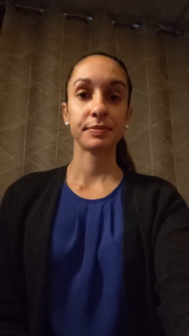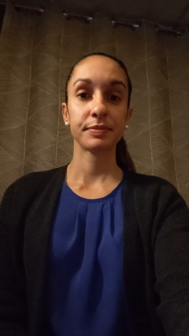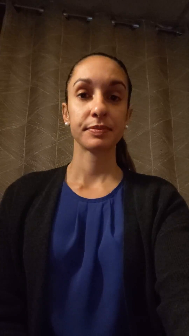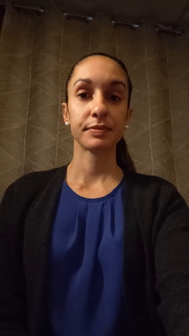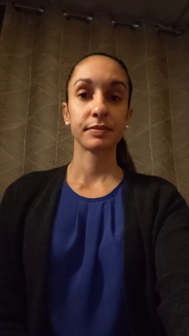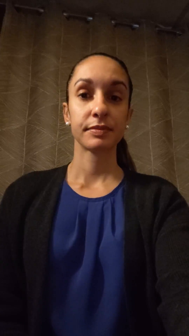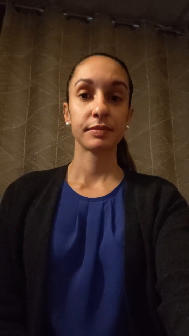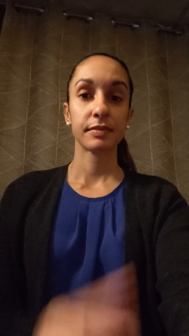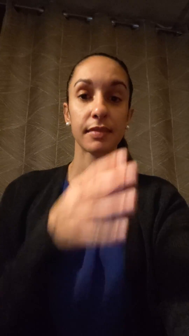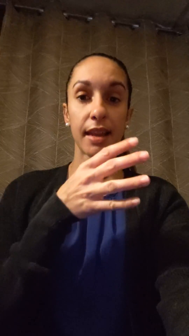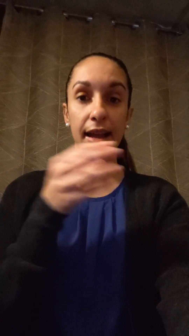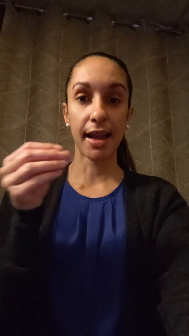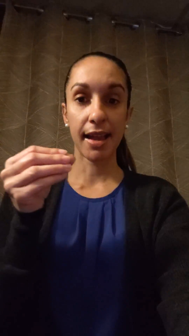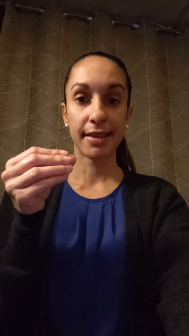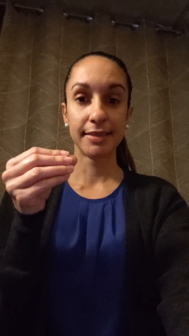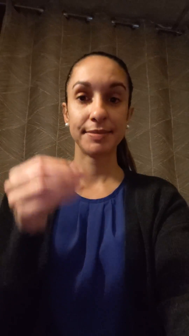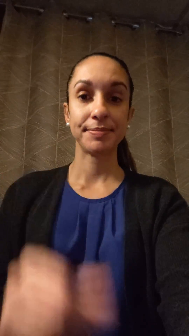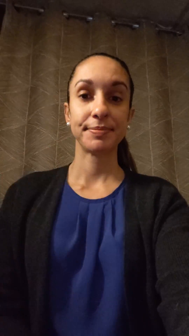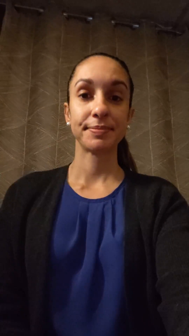and